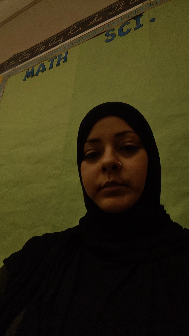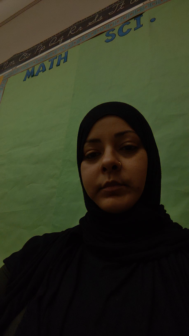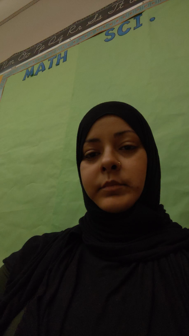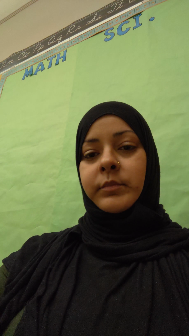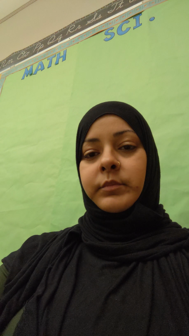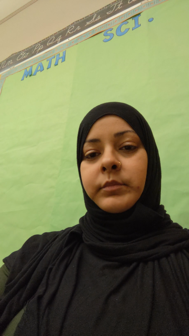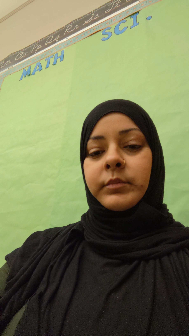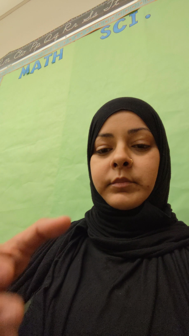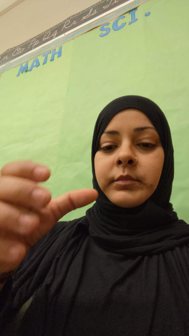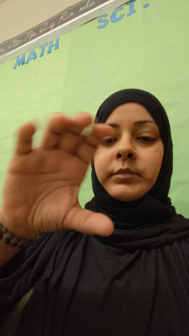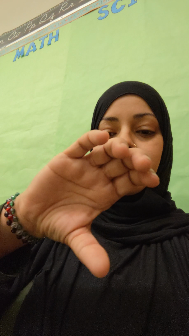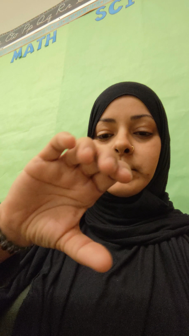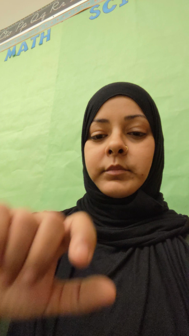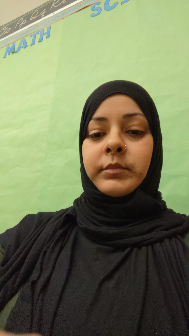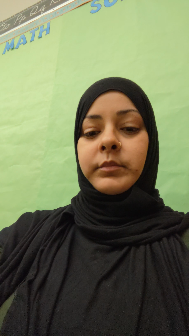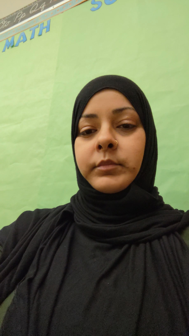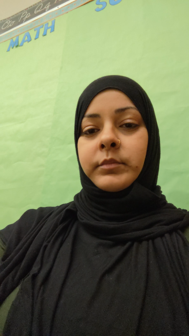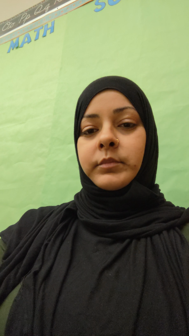pour